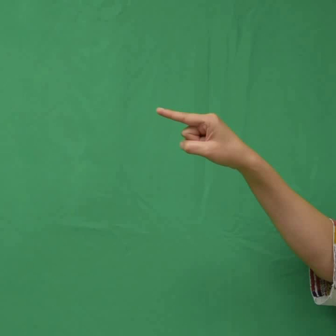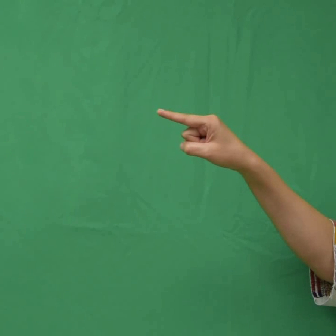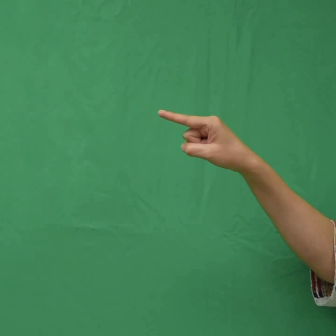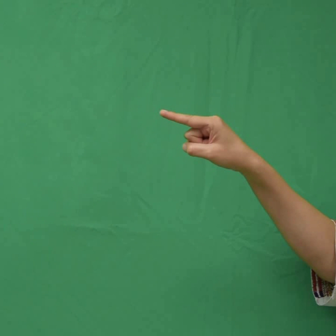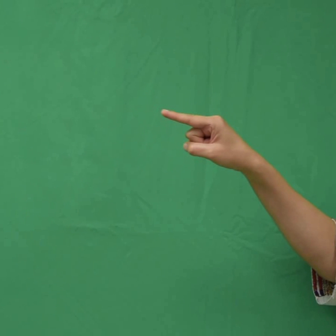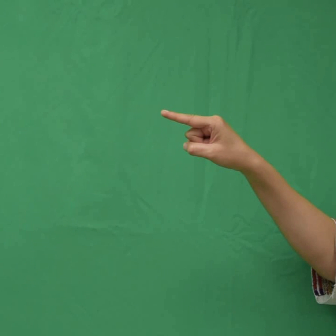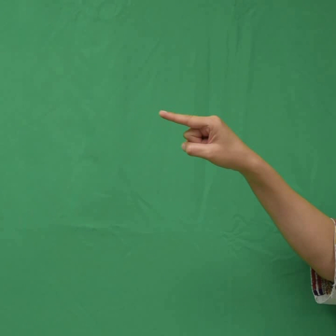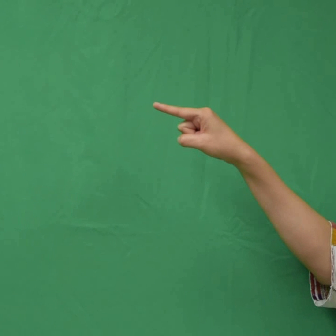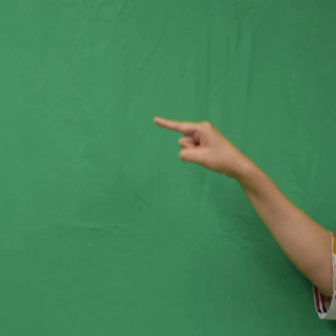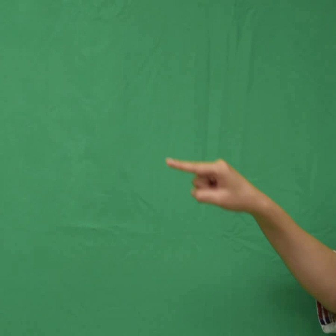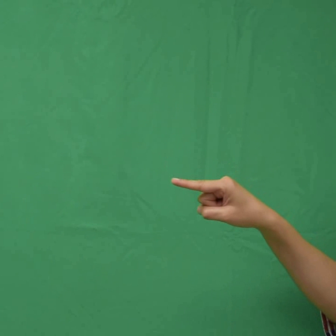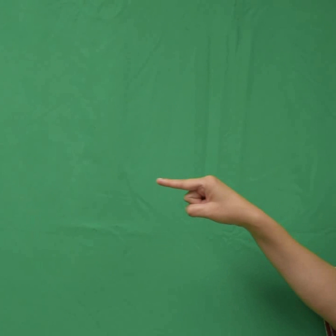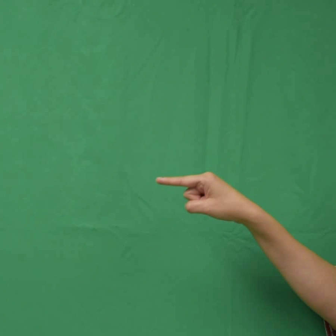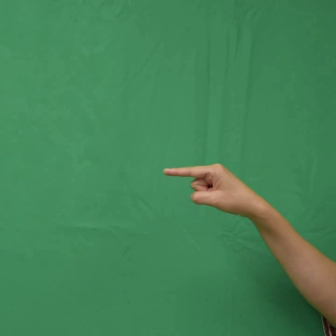Z